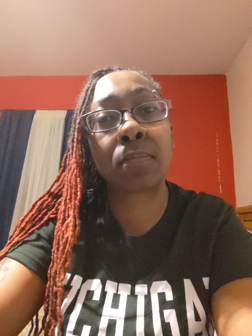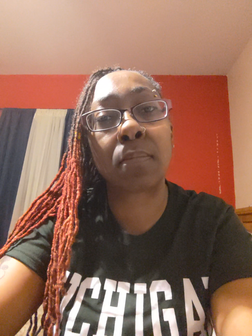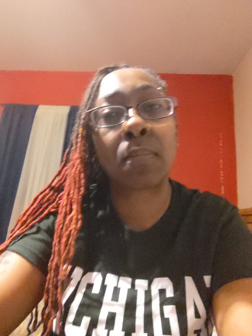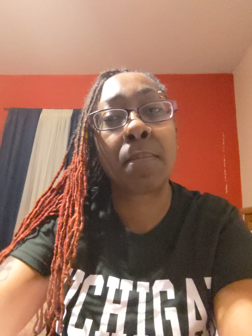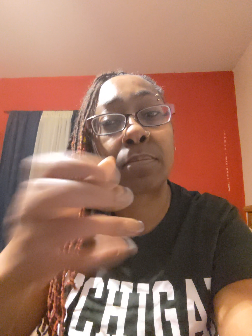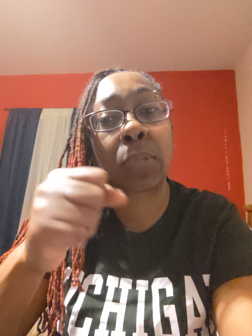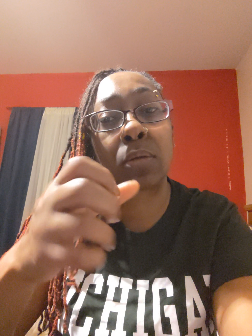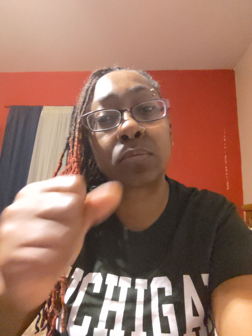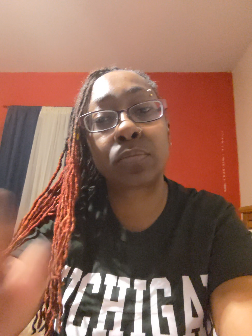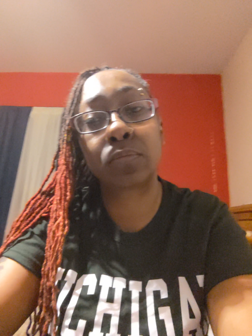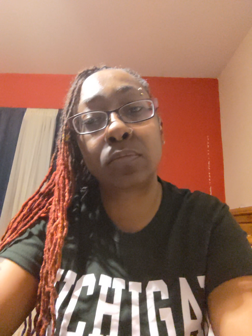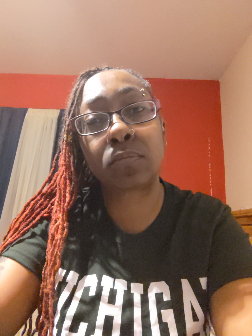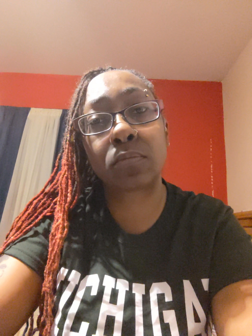milk